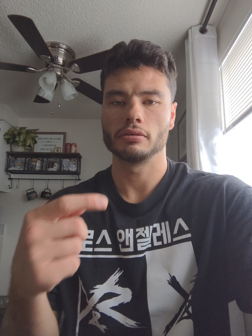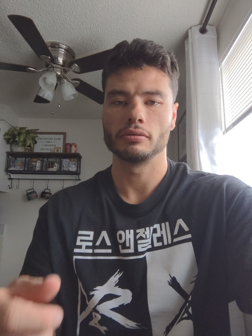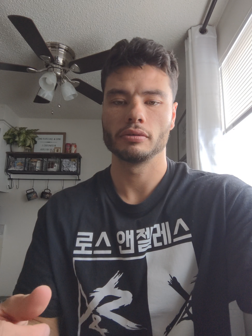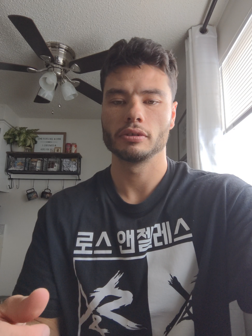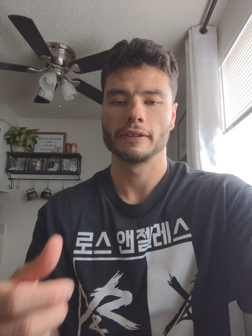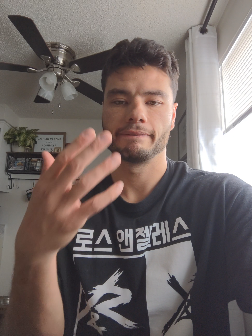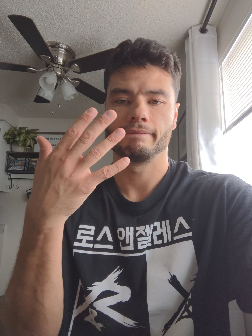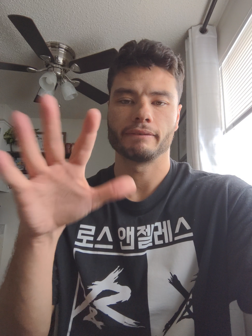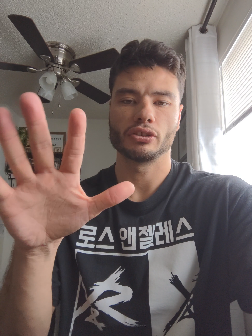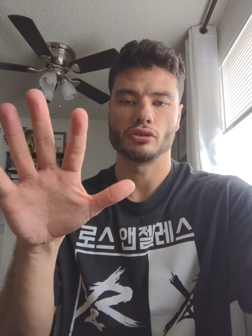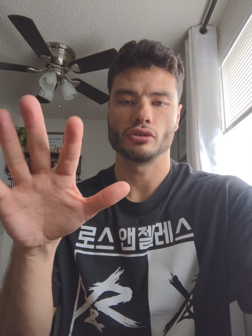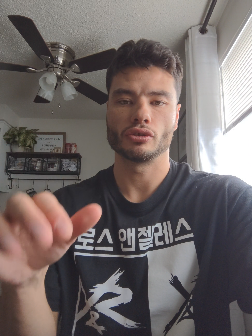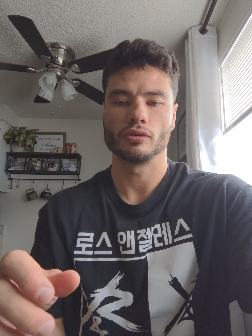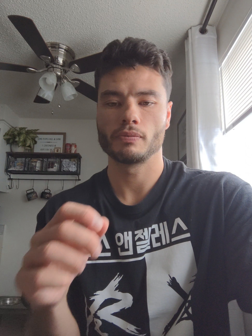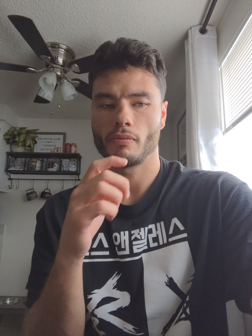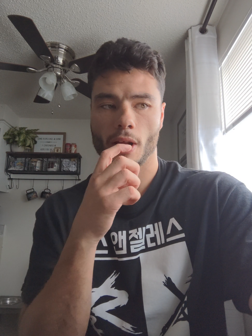finish